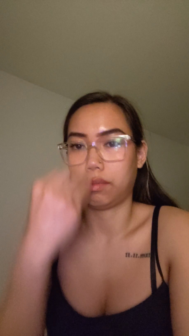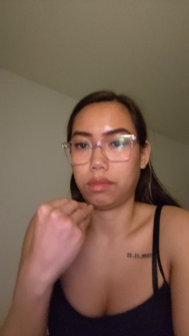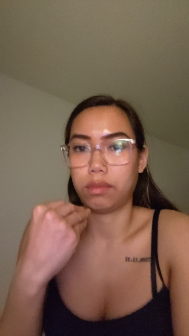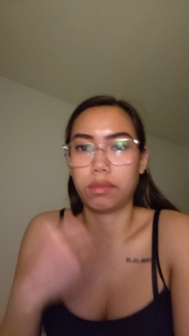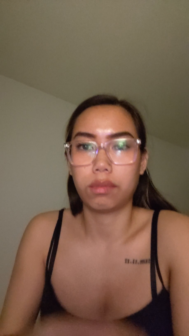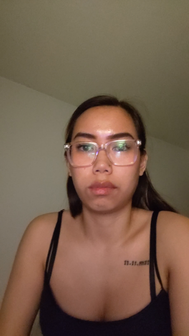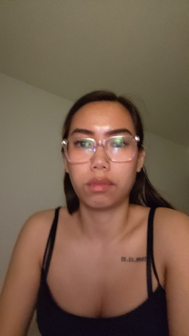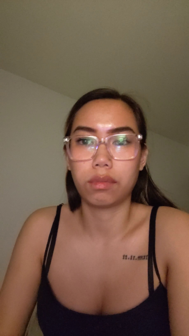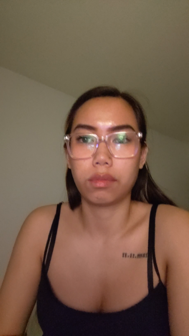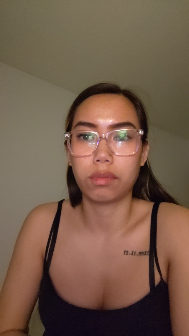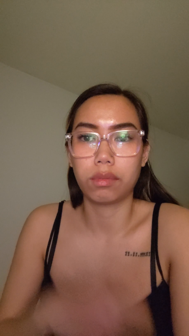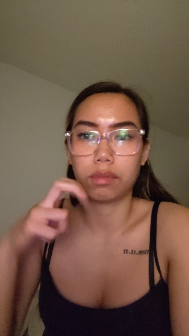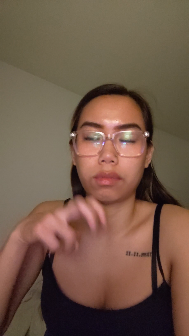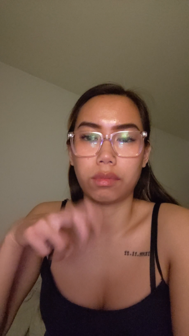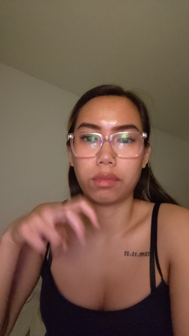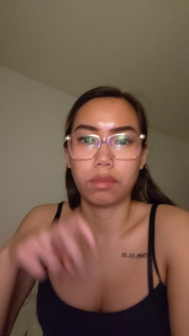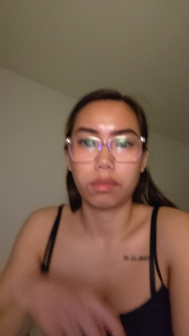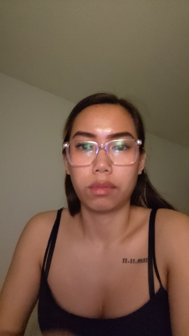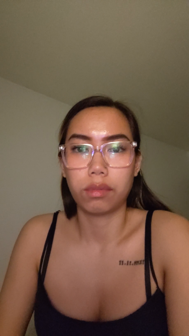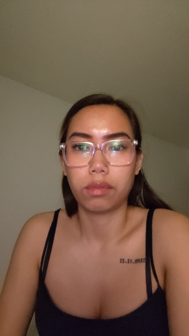potato